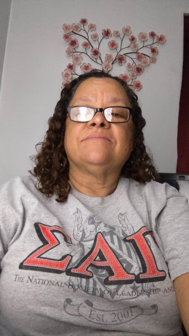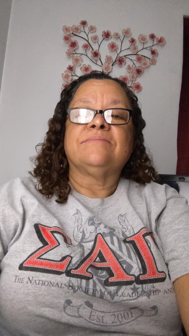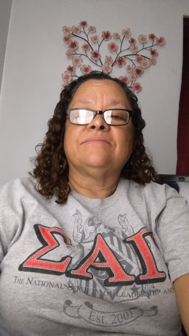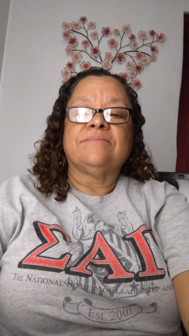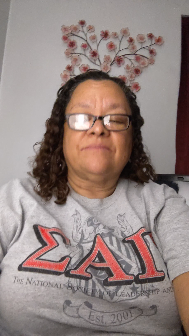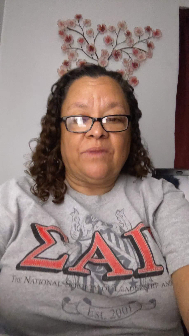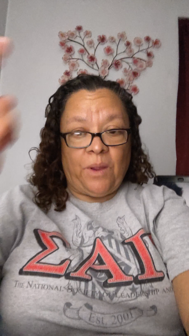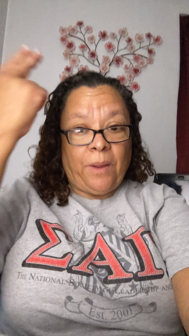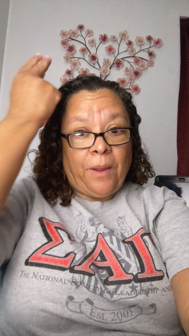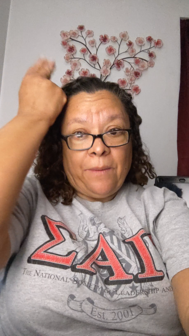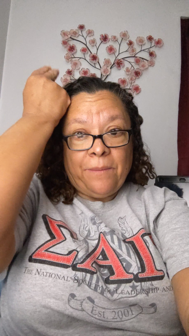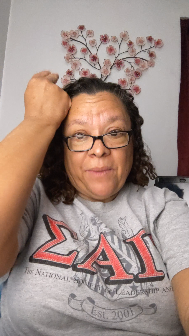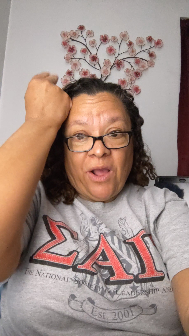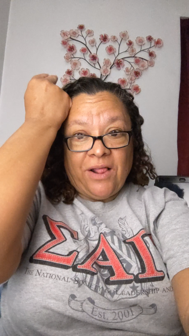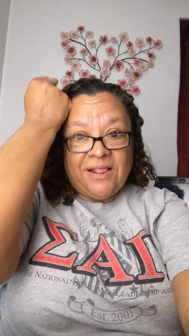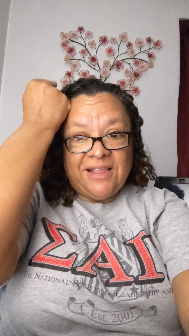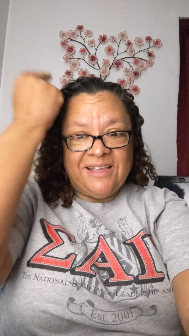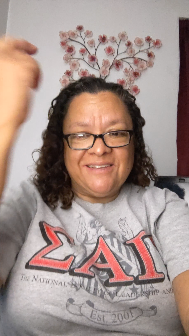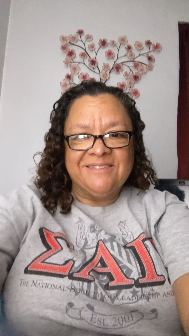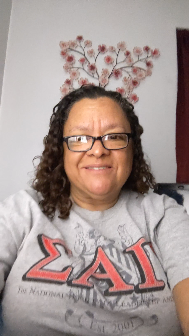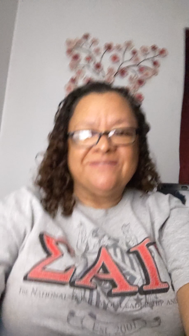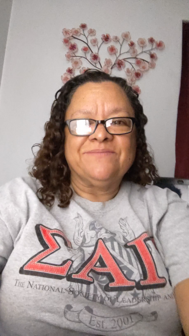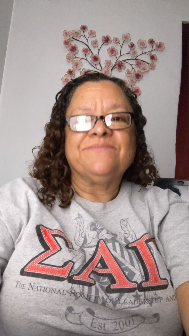bunny